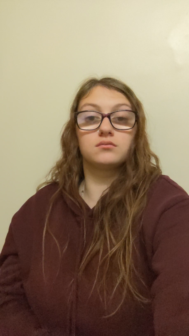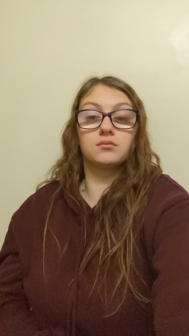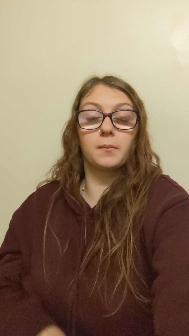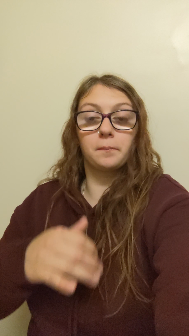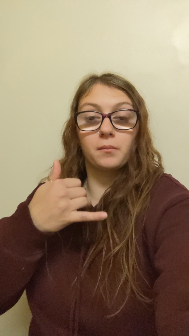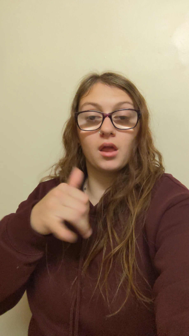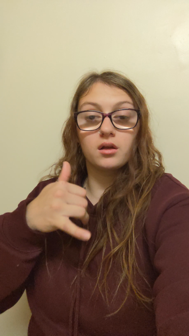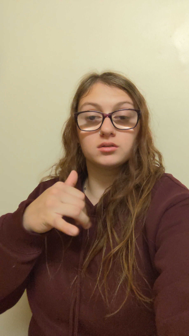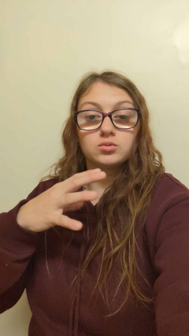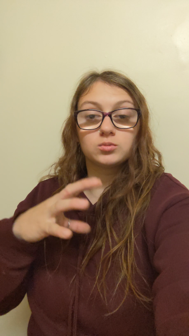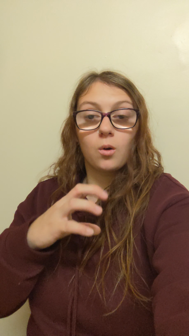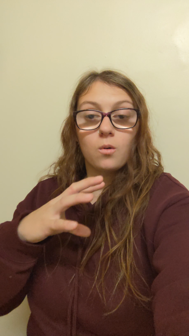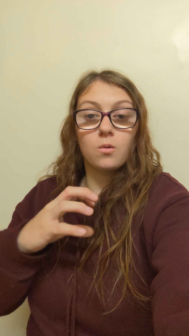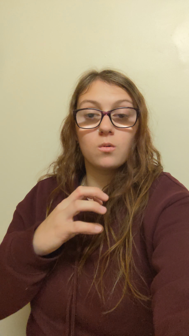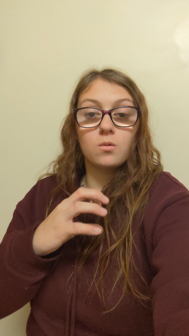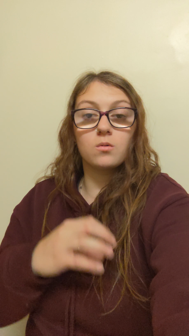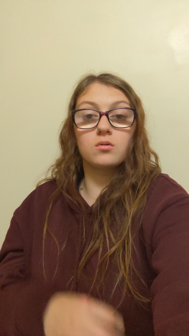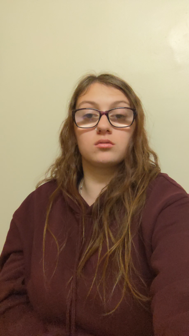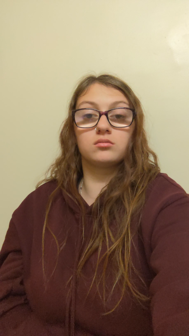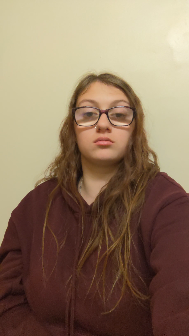play dough